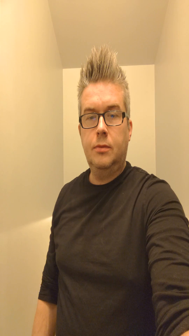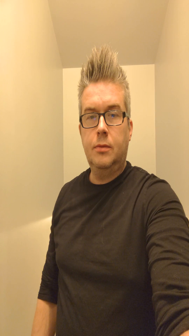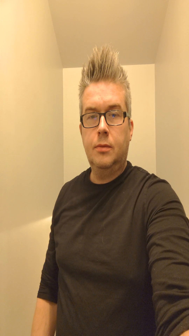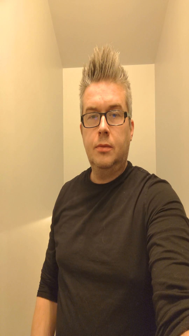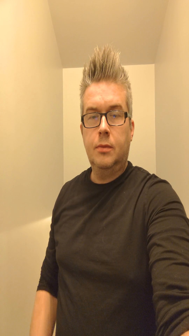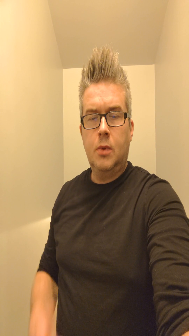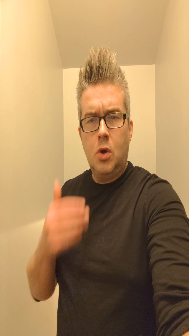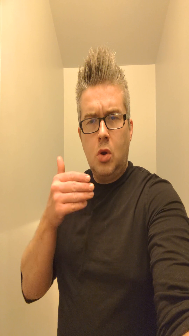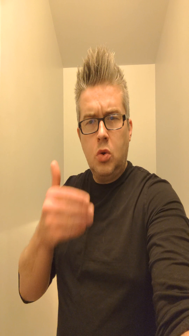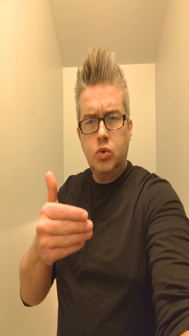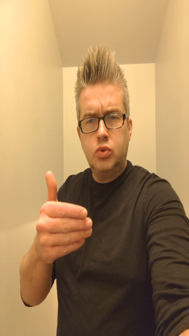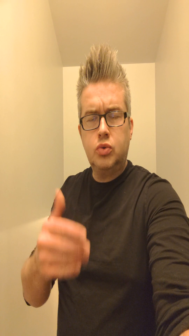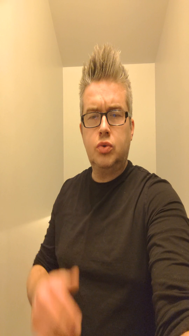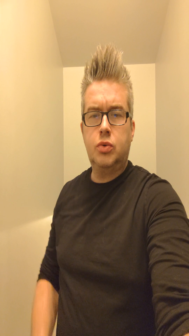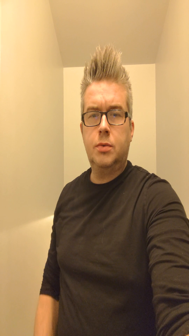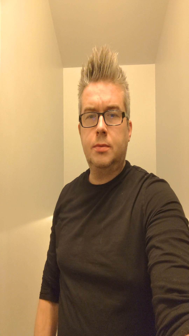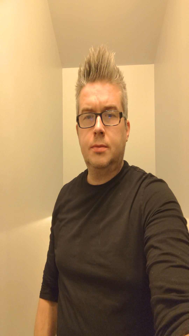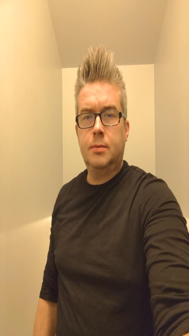close